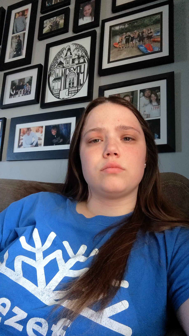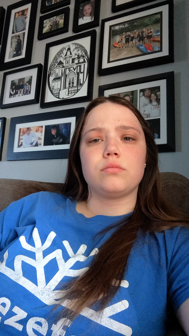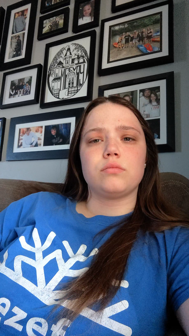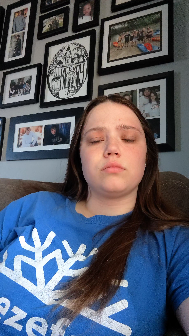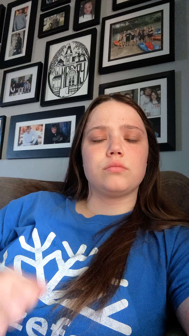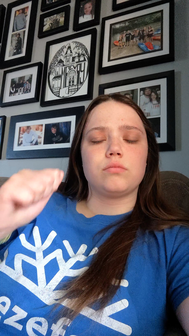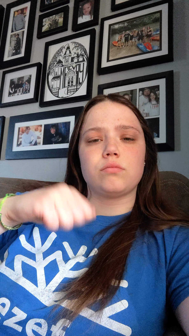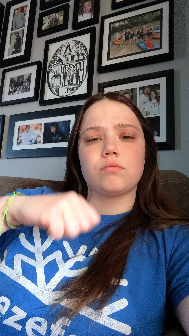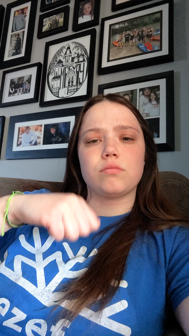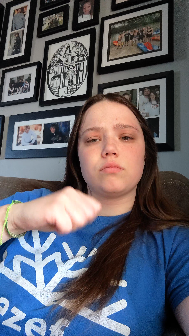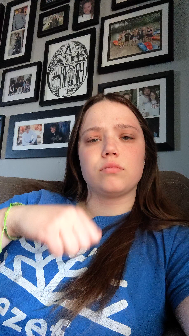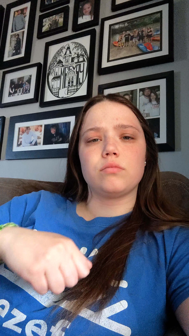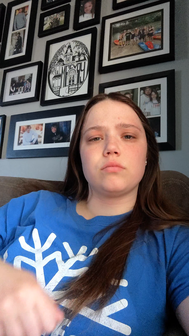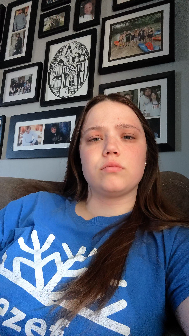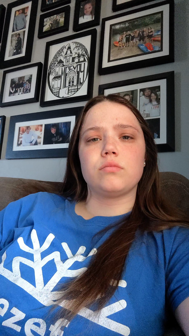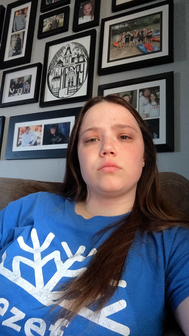rock